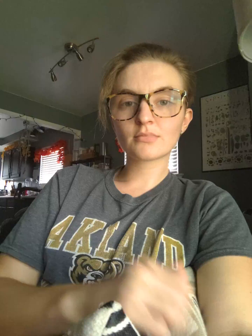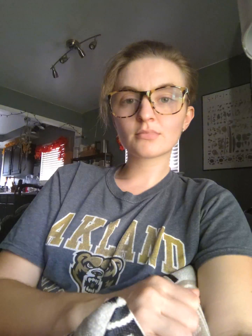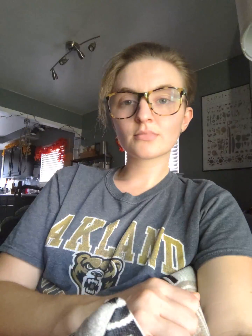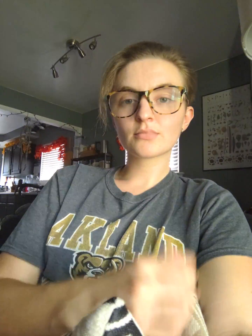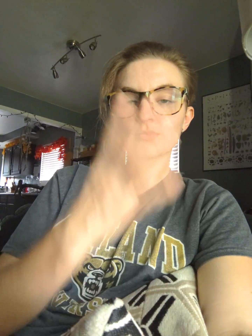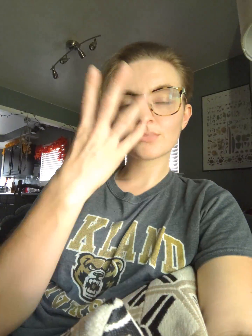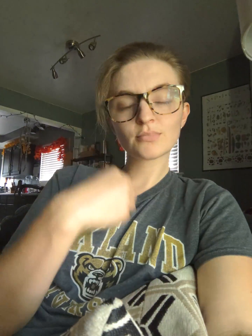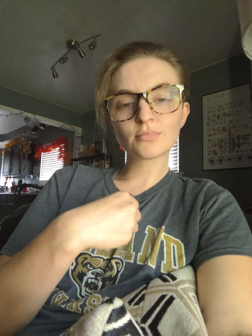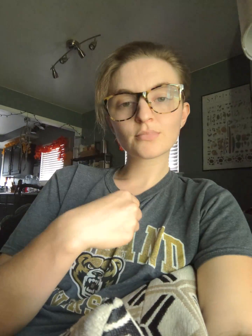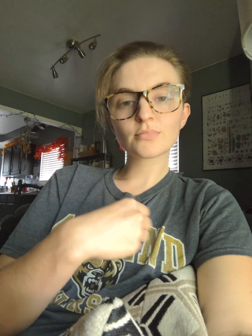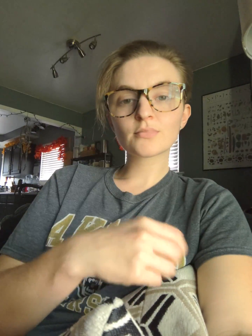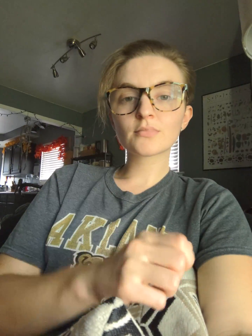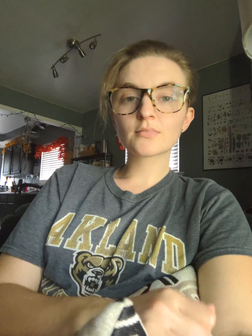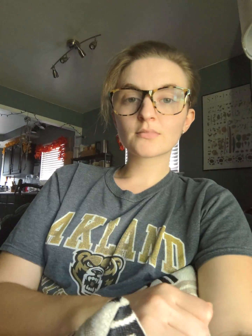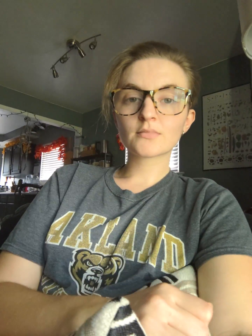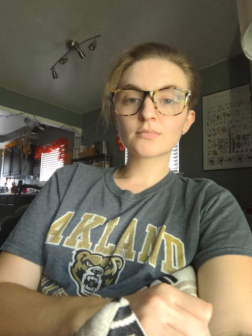asleep